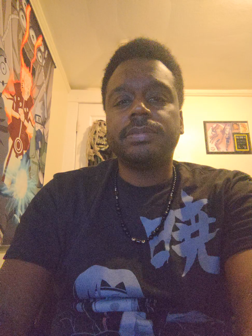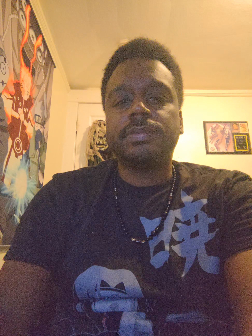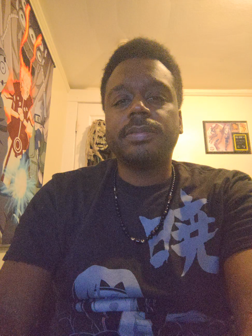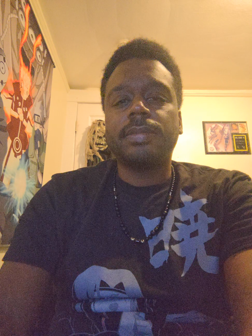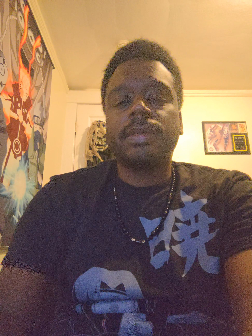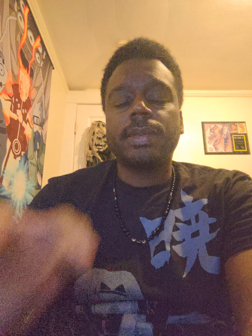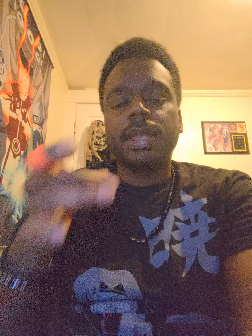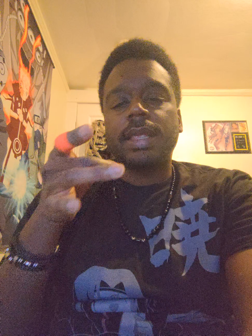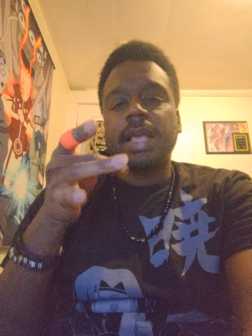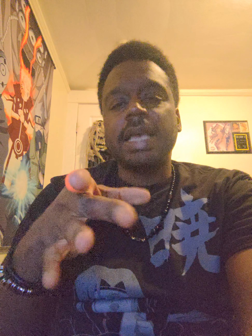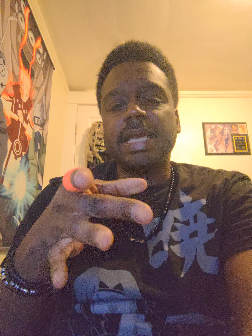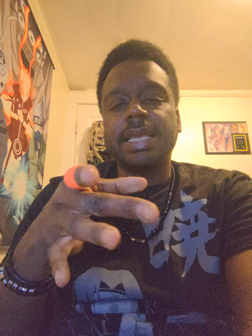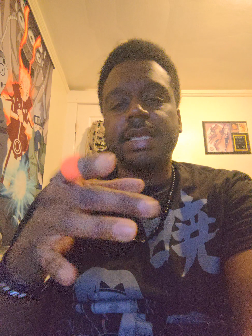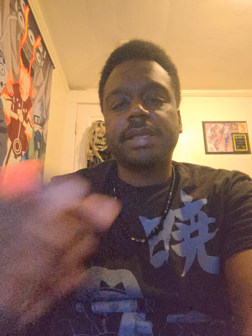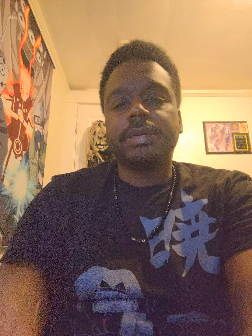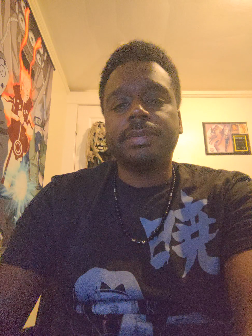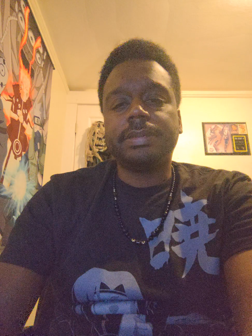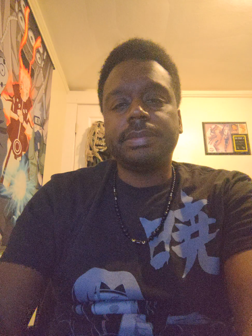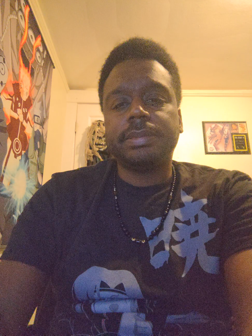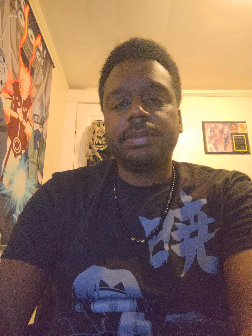hate